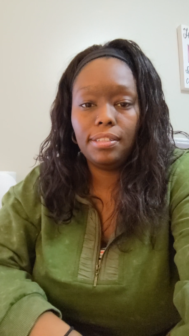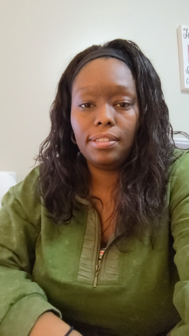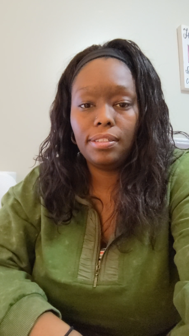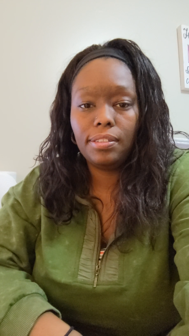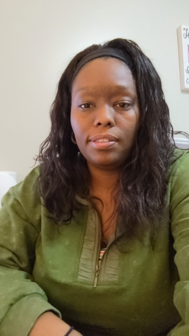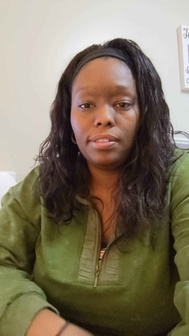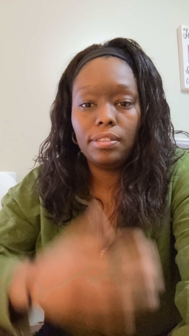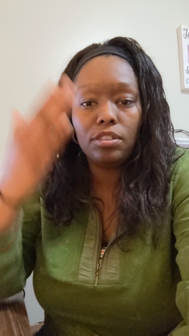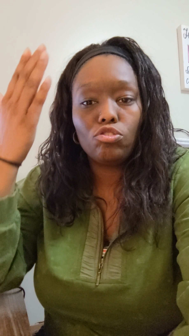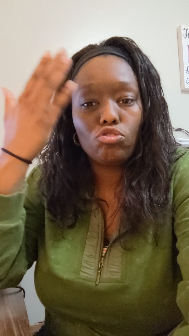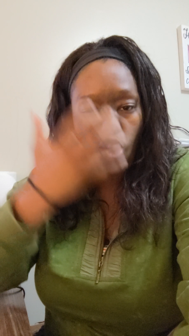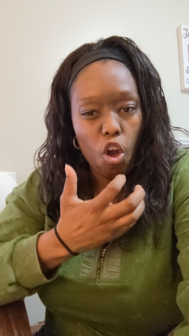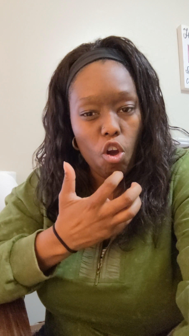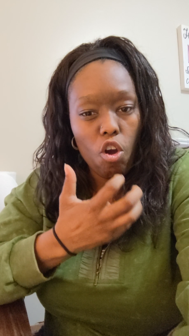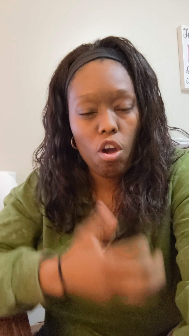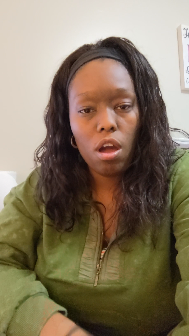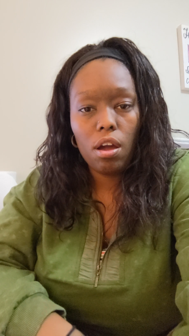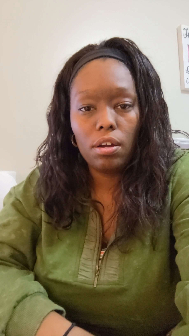dark